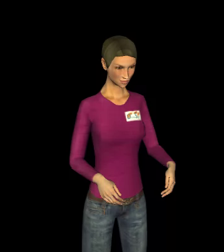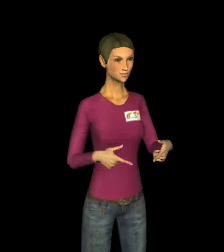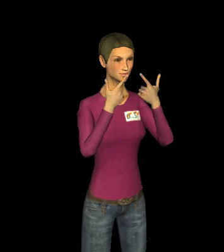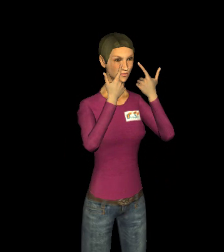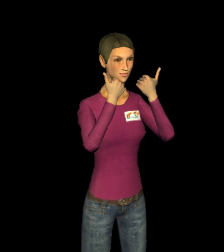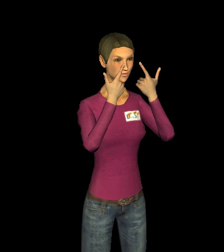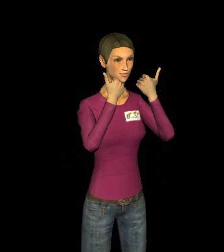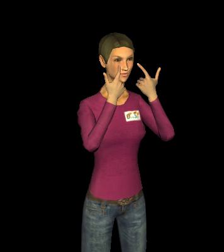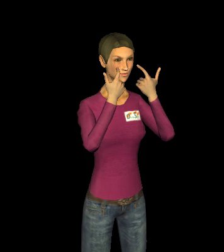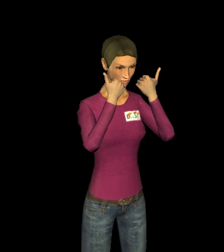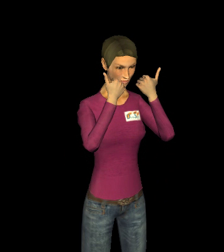يبكي